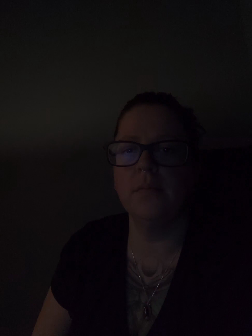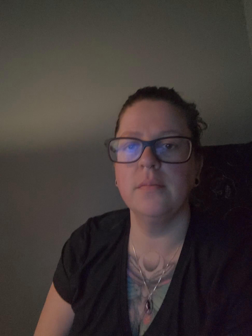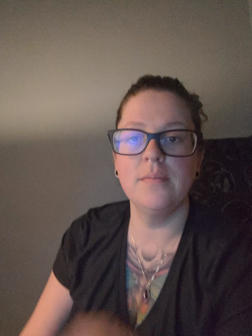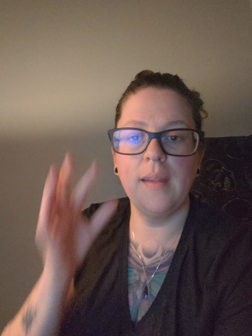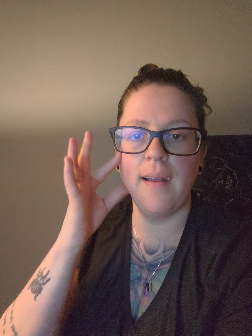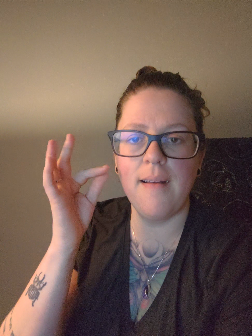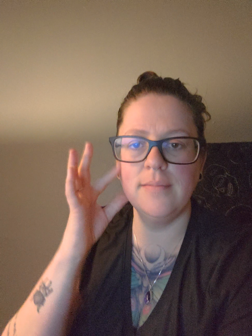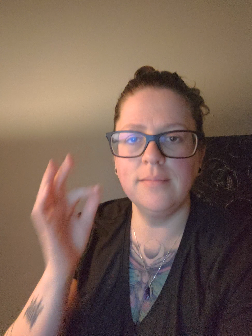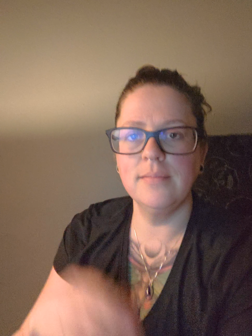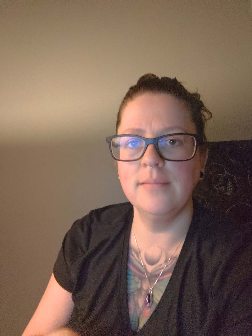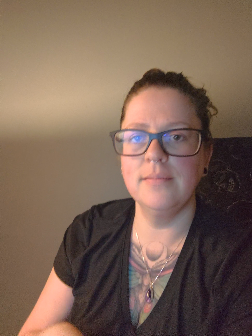cat